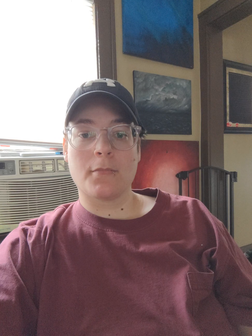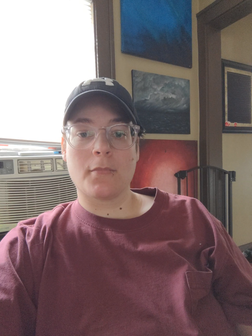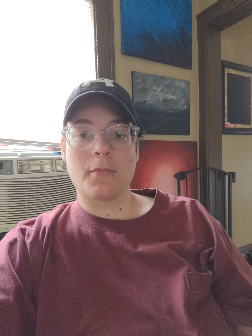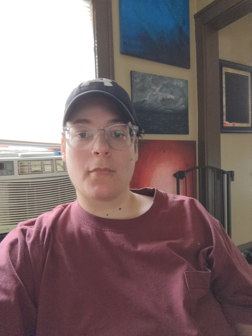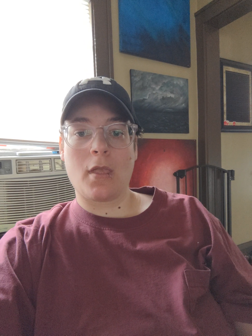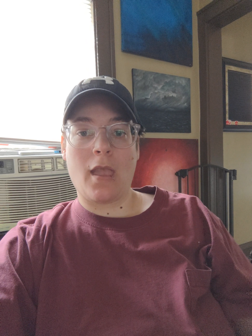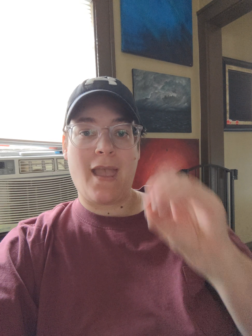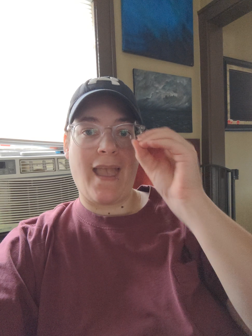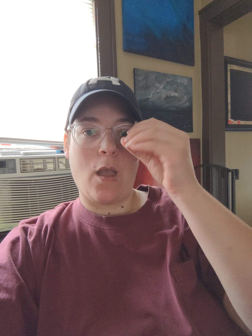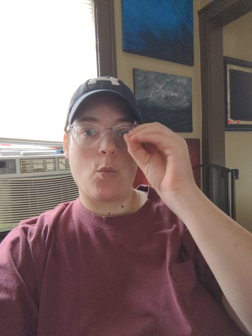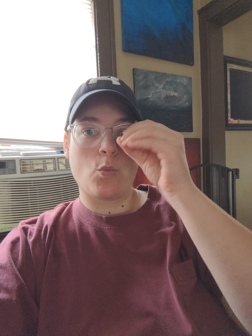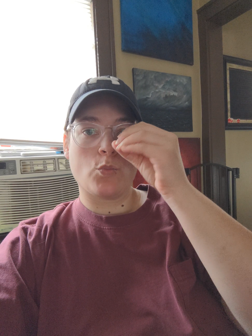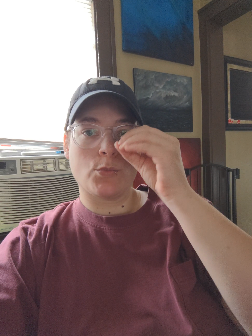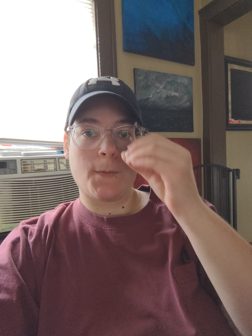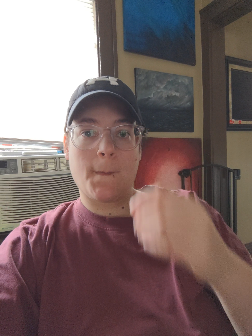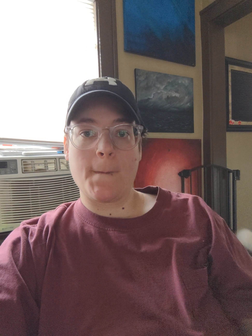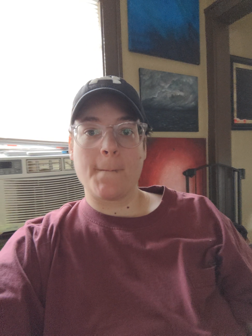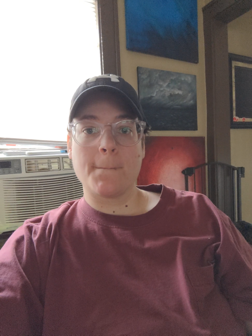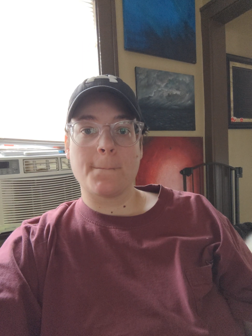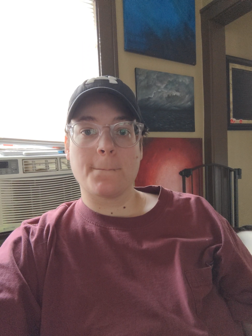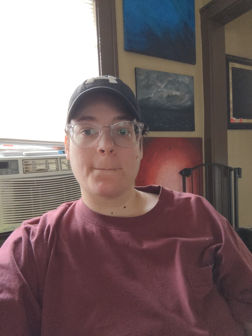owl